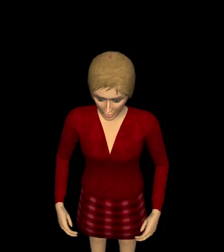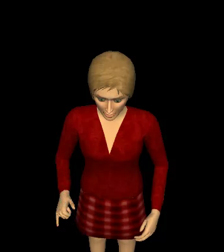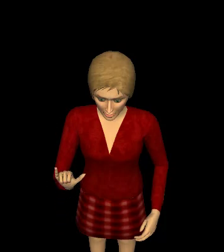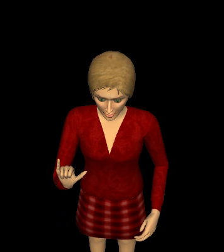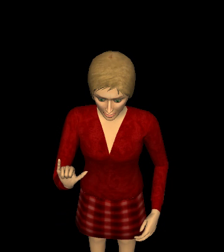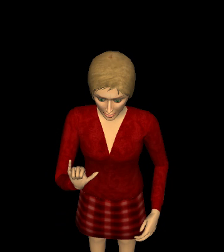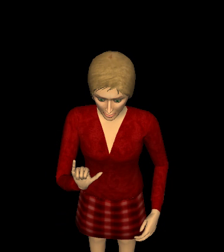من